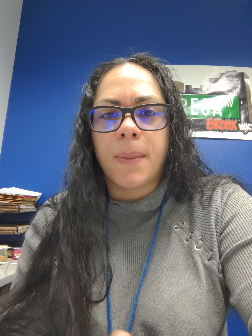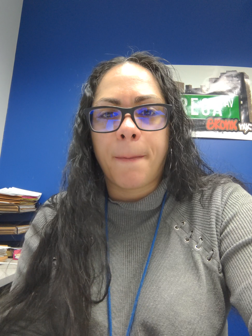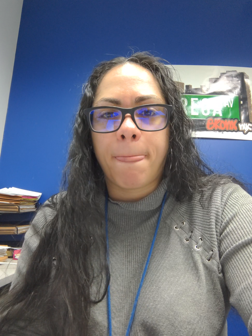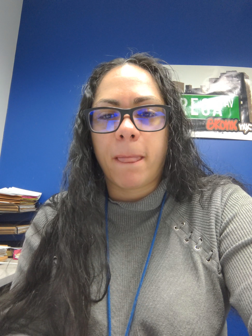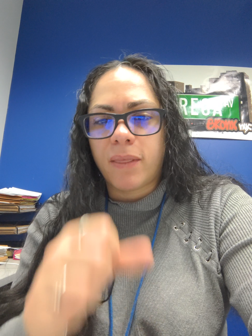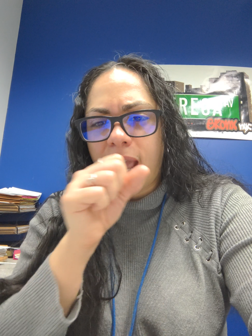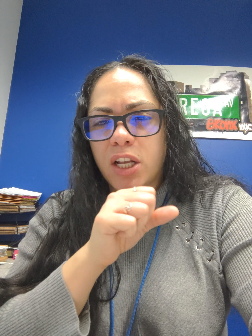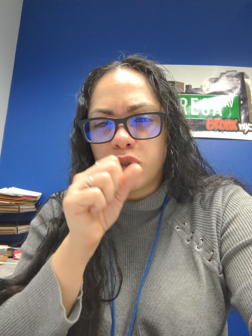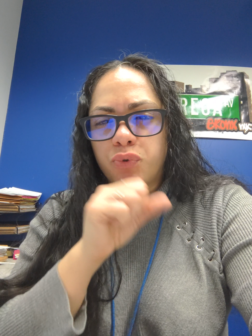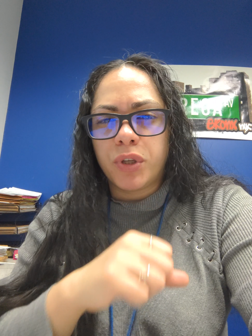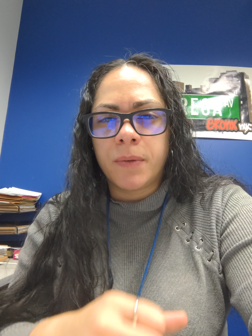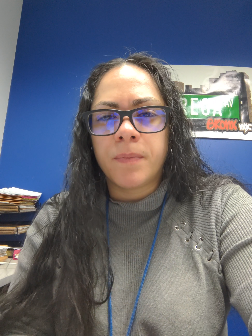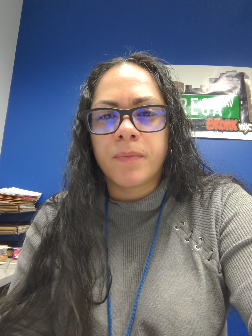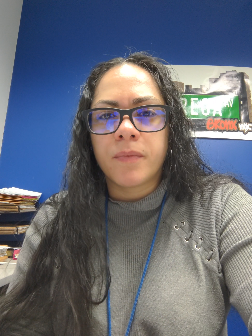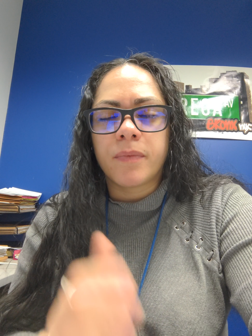ice cream